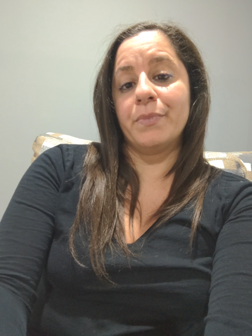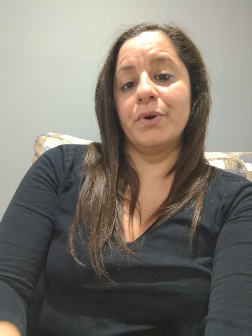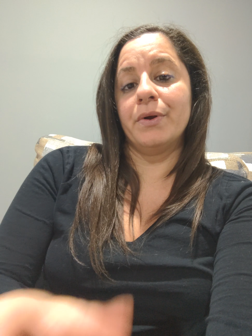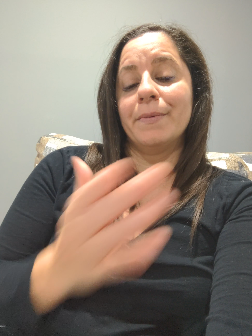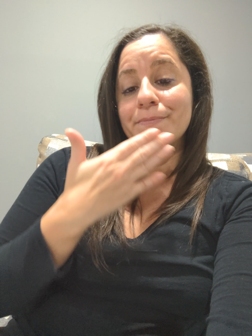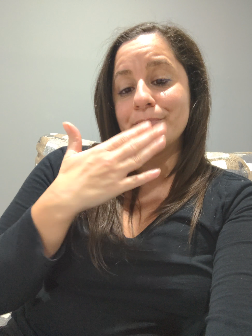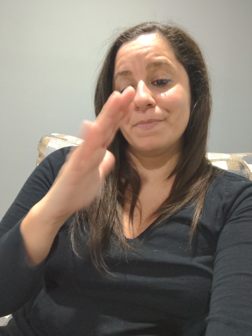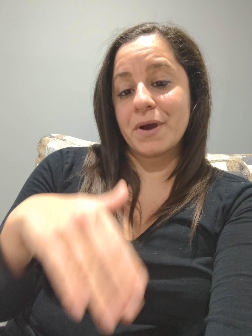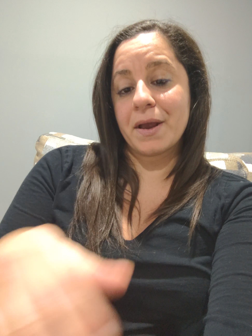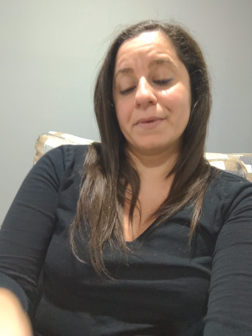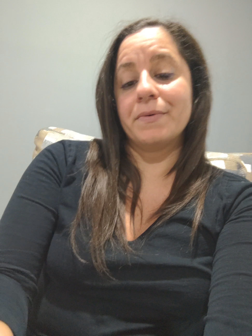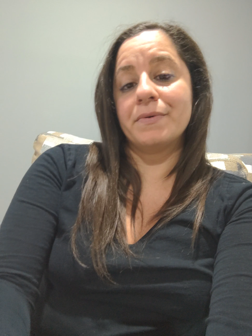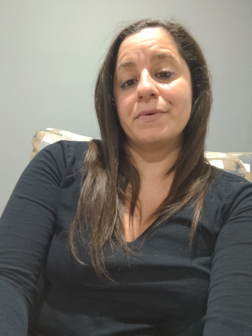bad